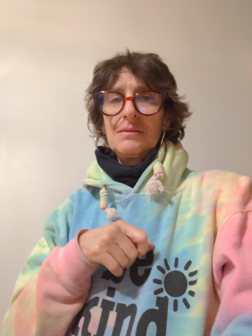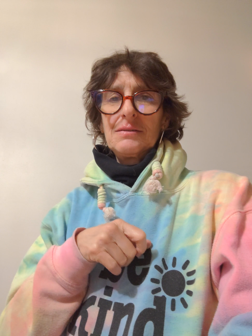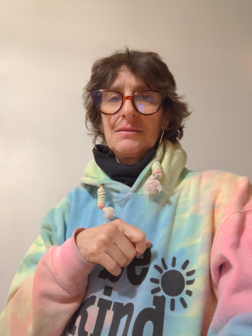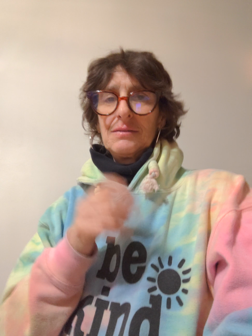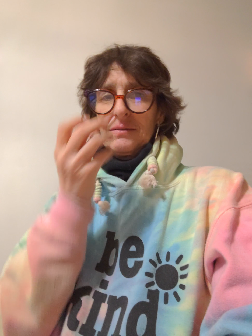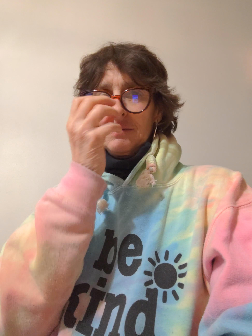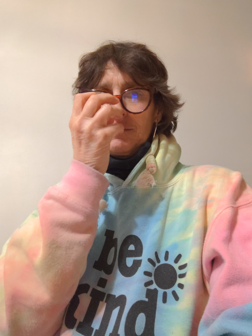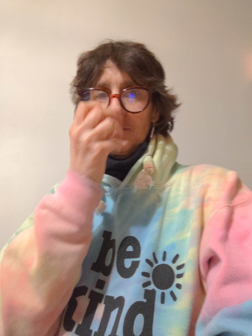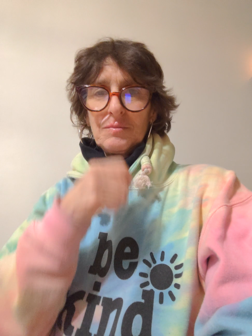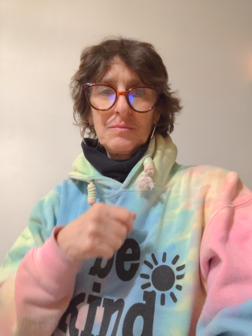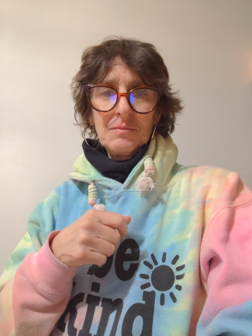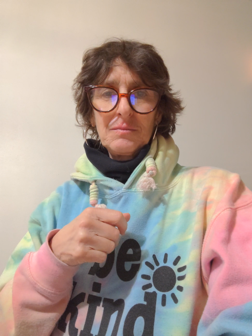clown